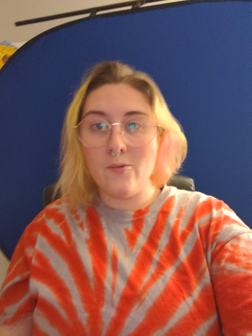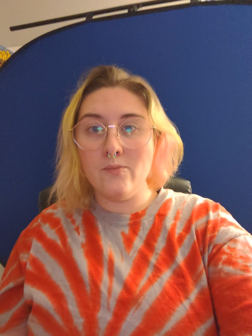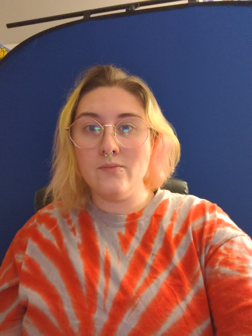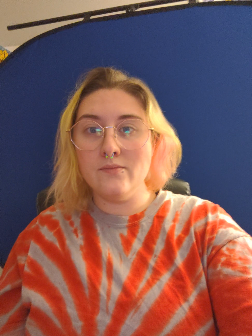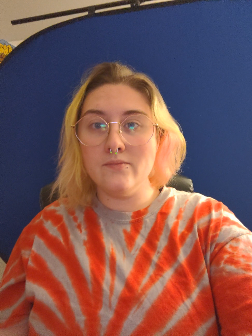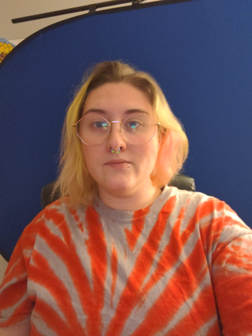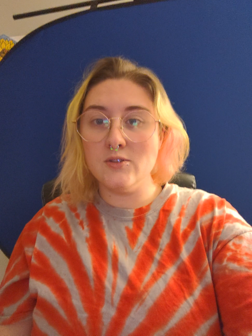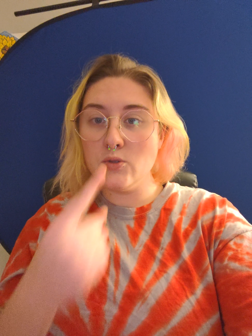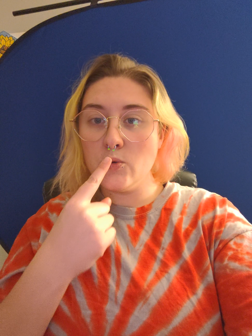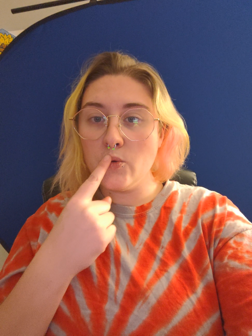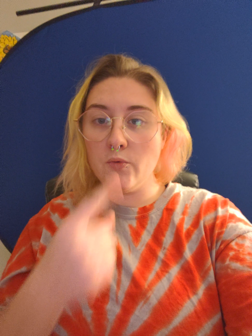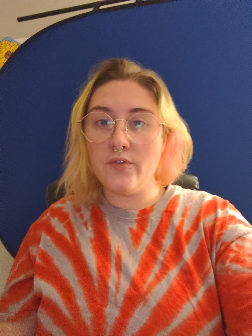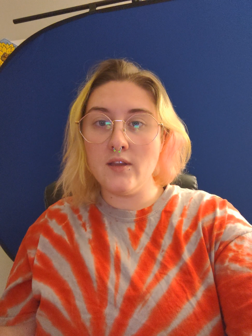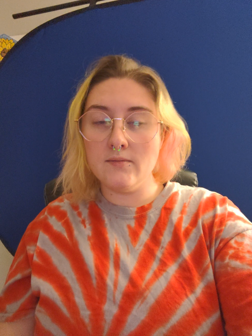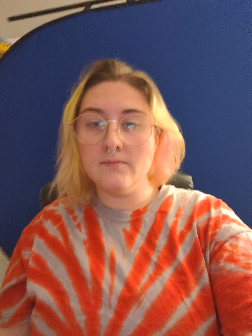tooth